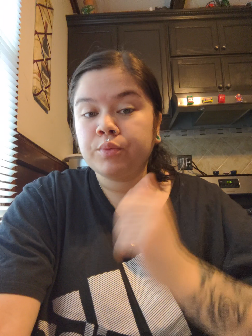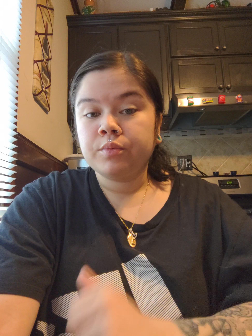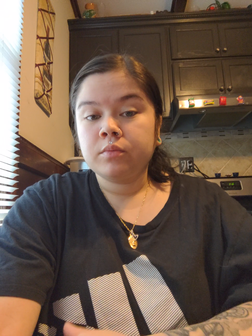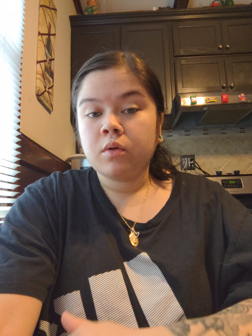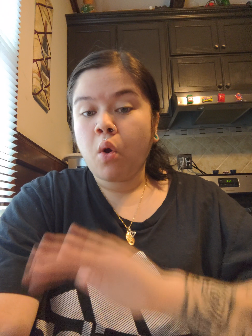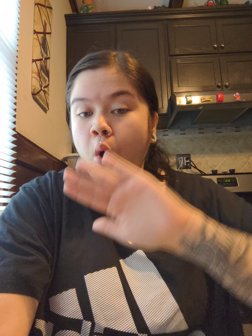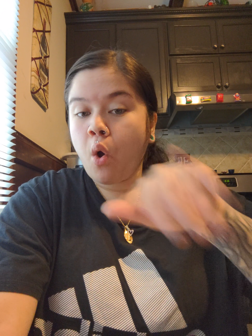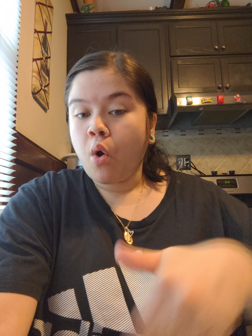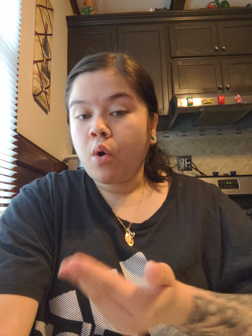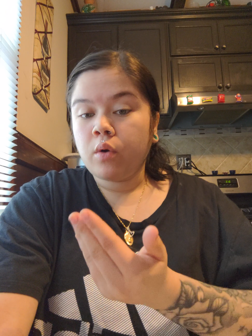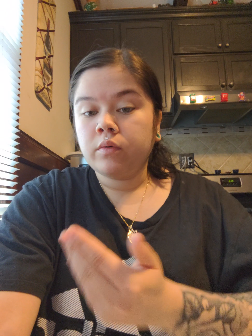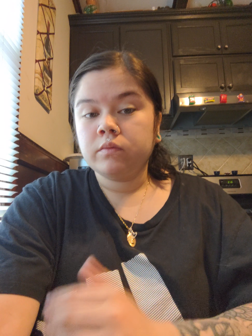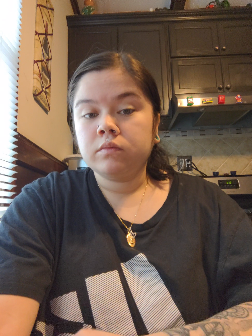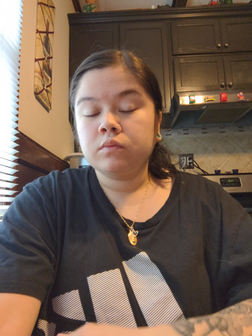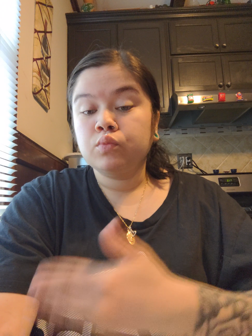all